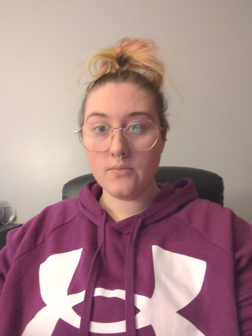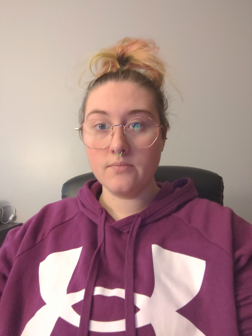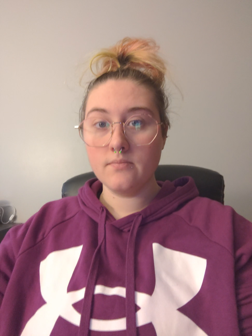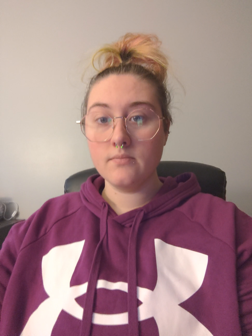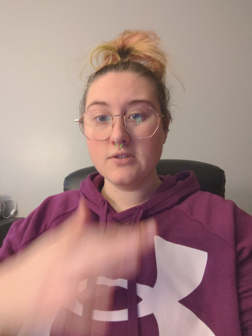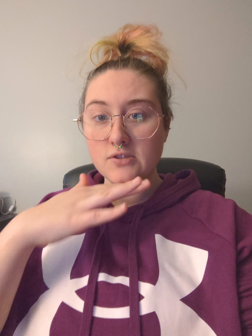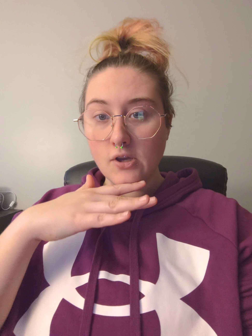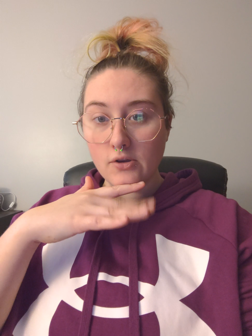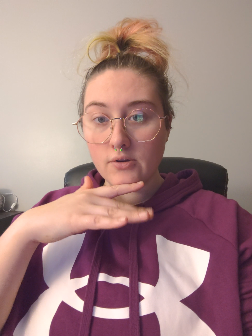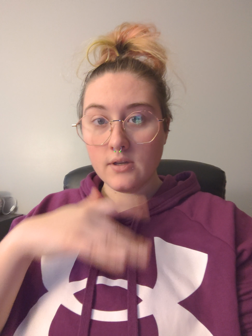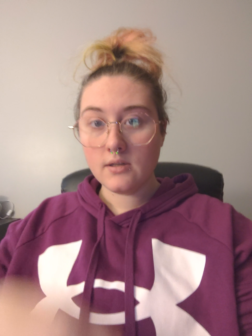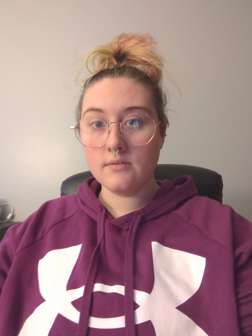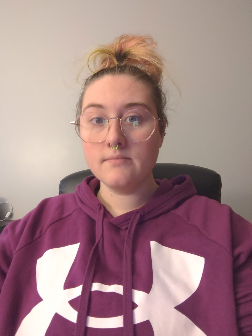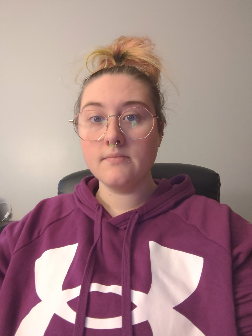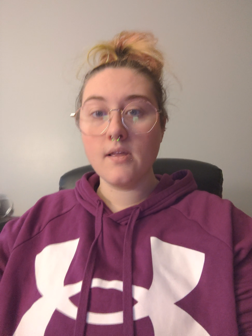dirty